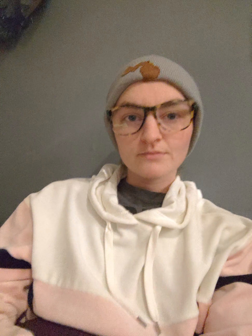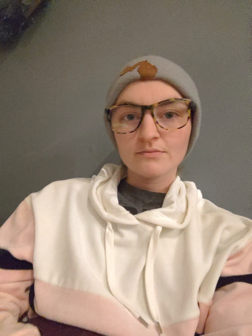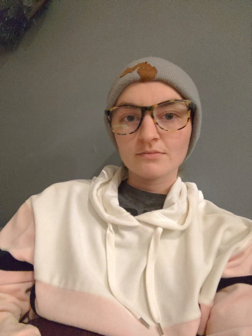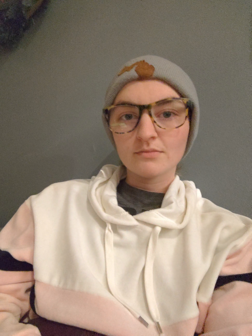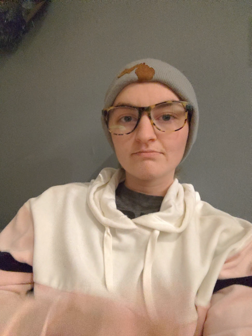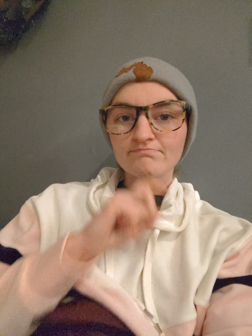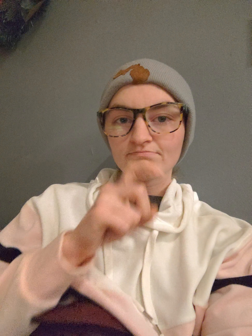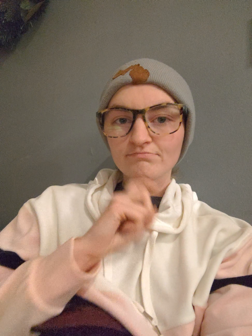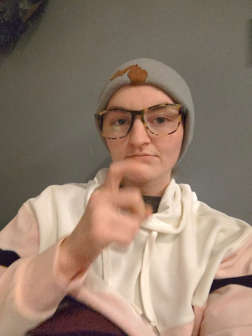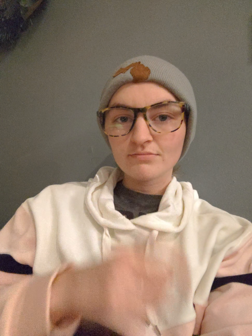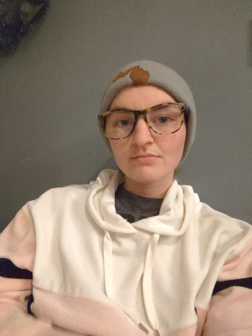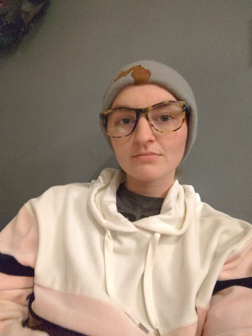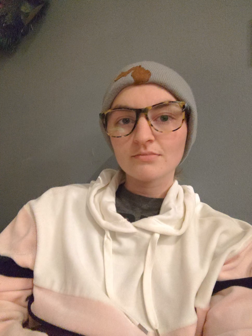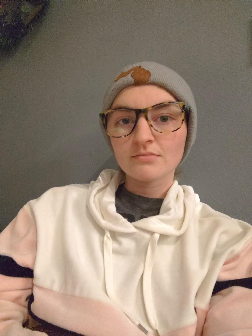garbage